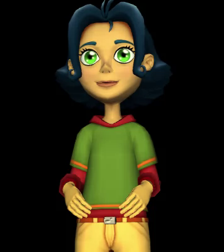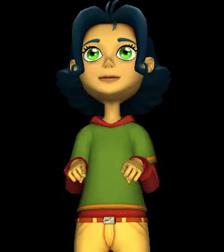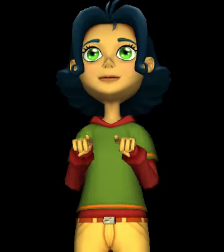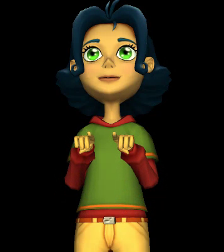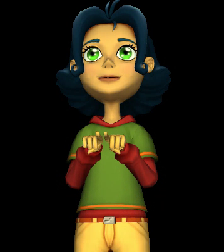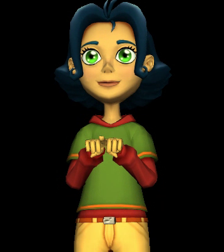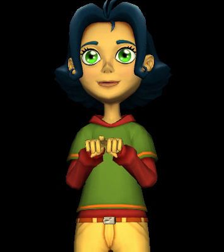نفس